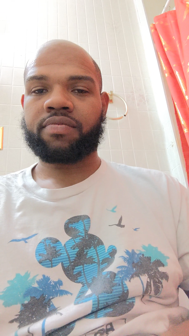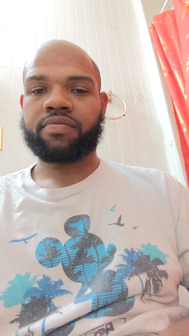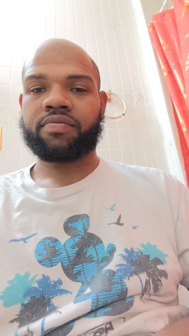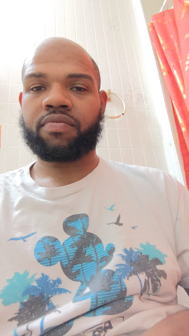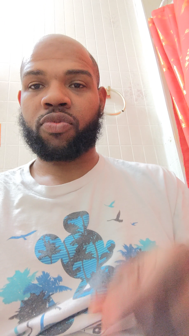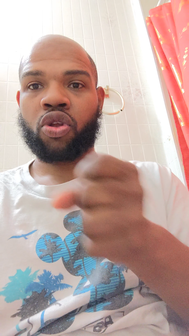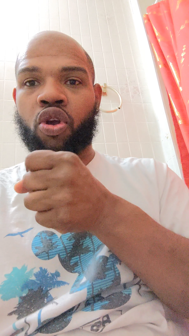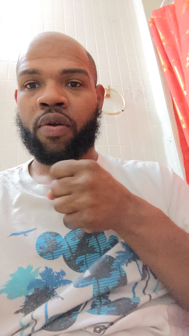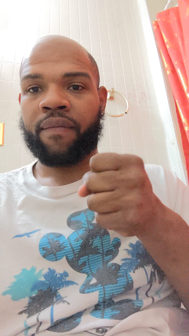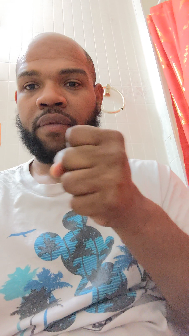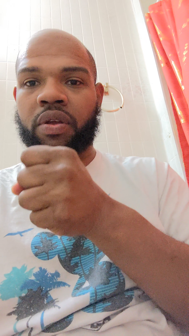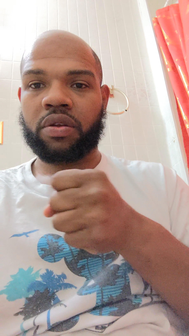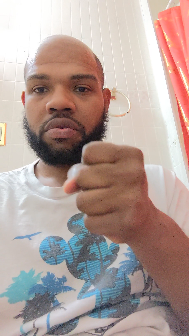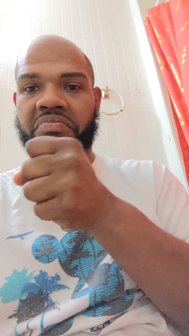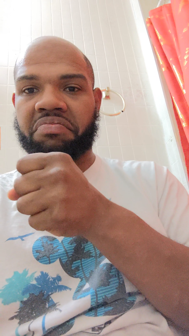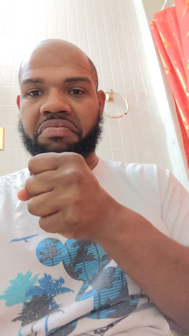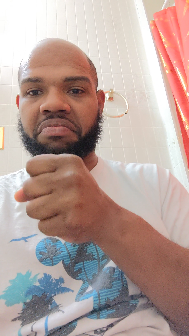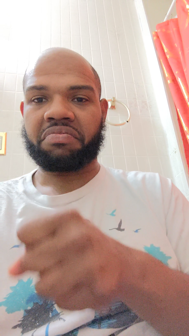coffee